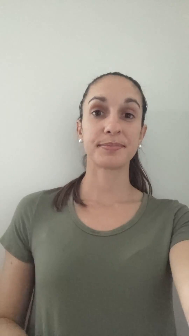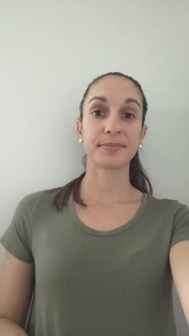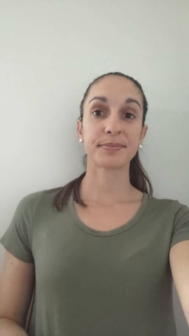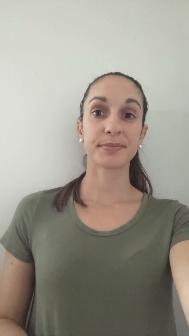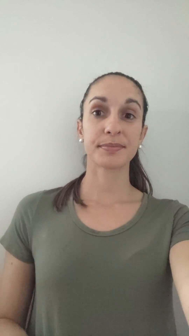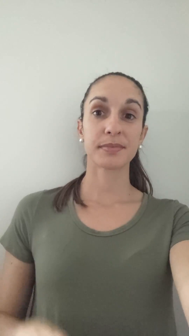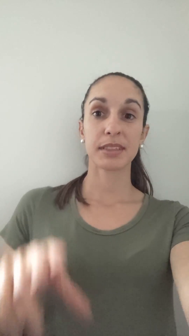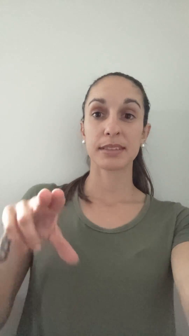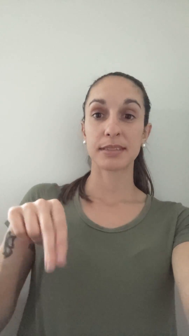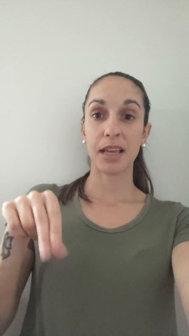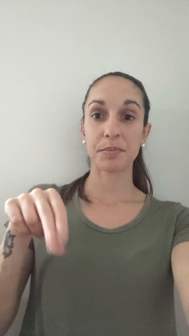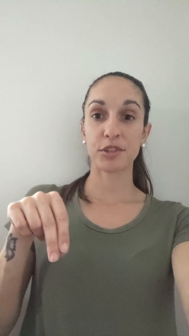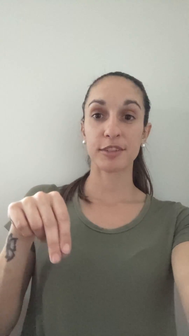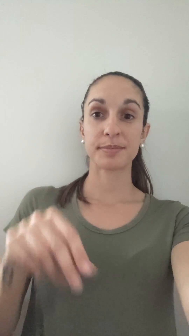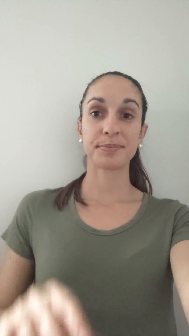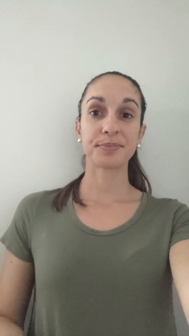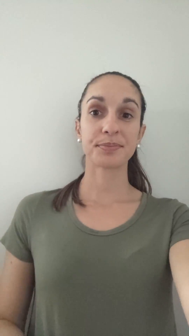diaper